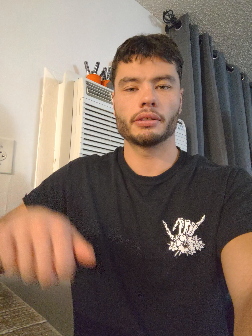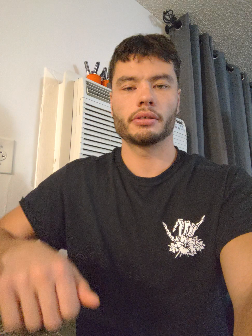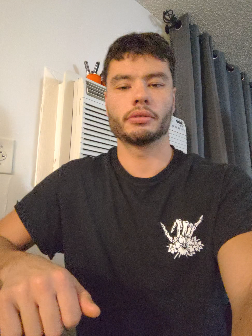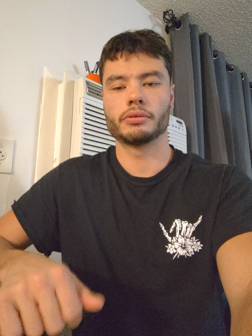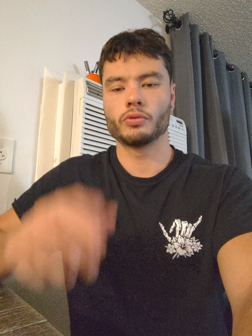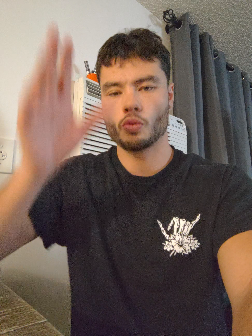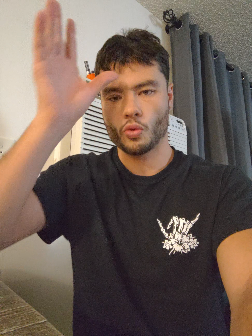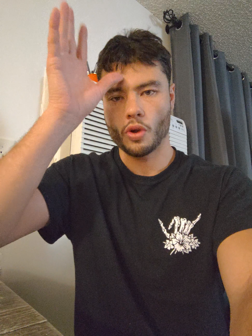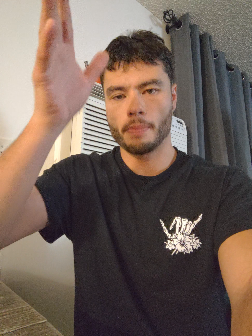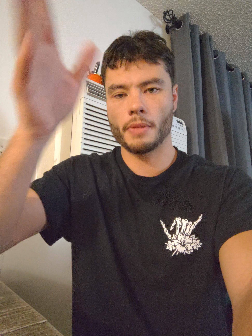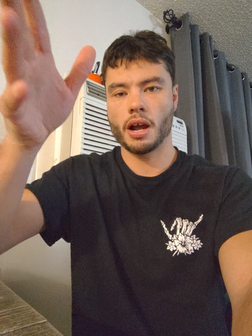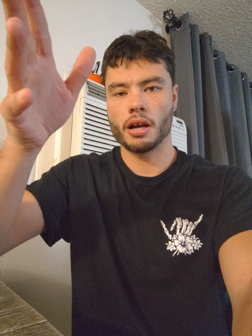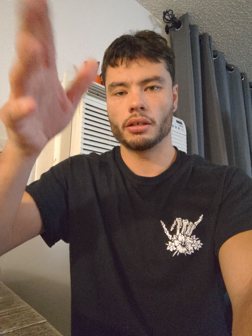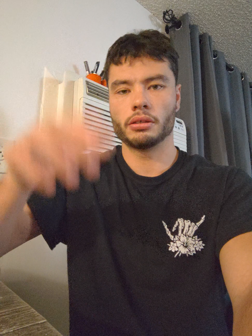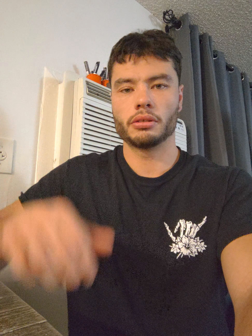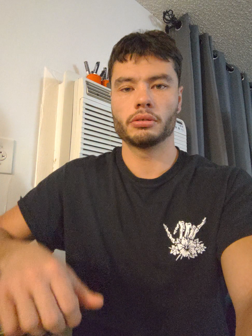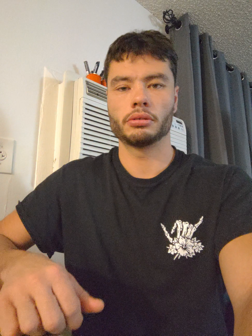grandpa